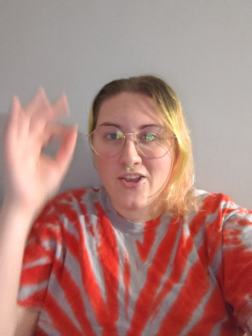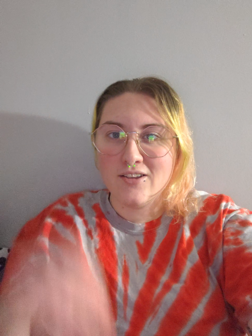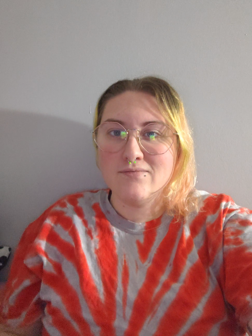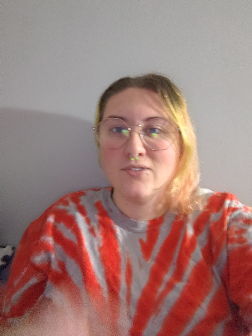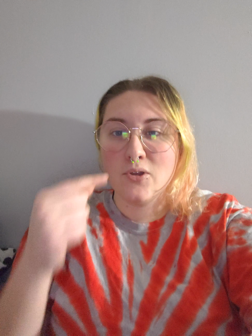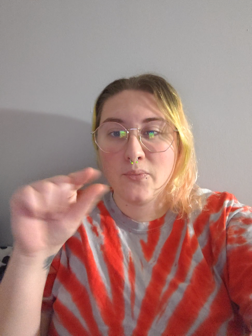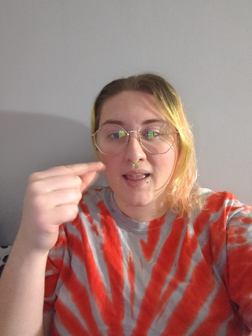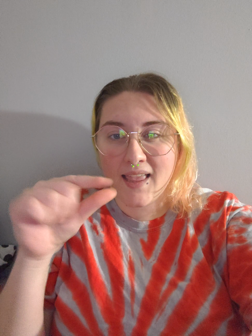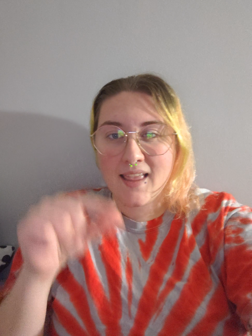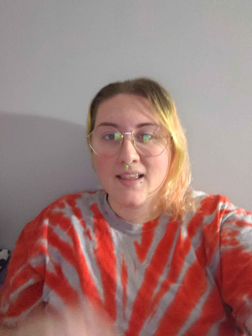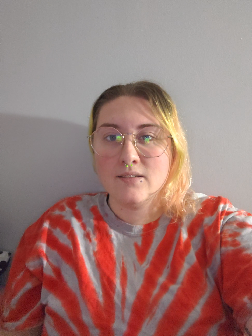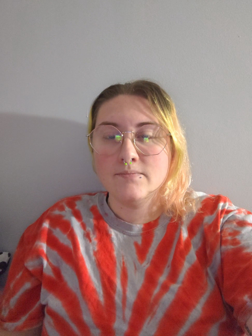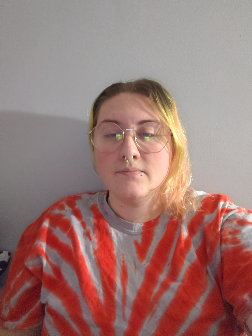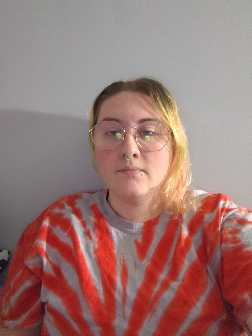green